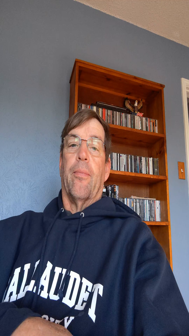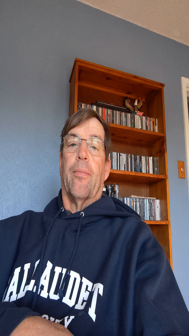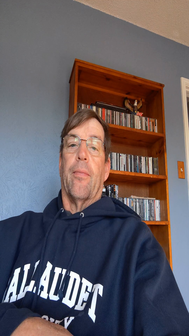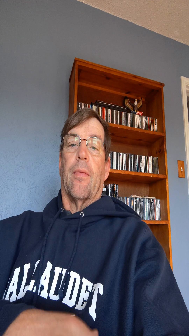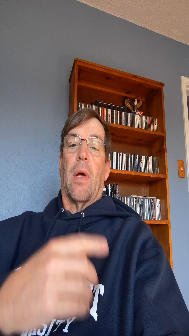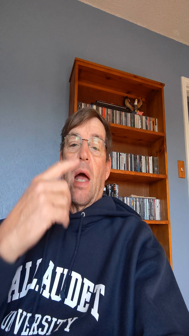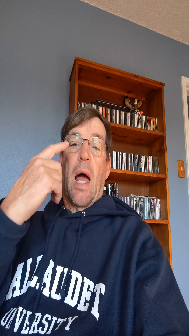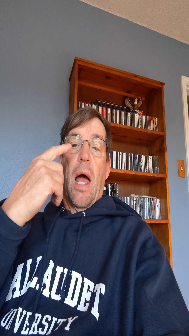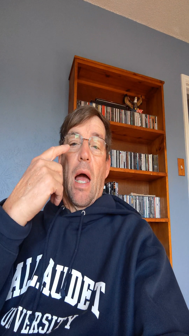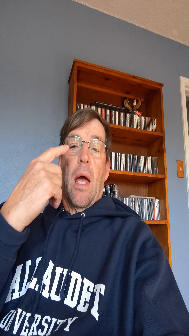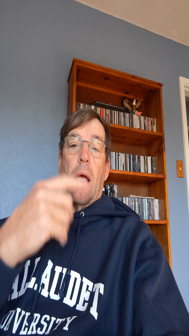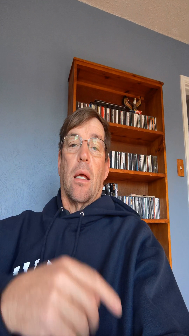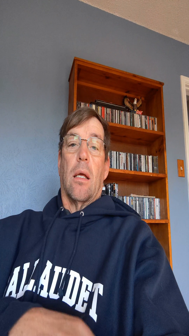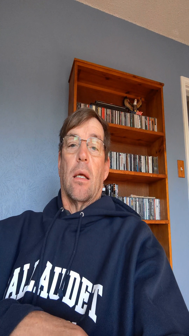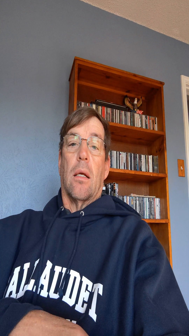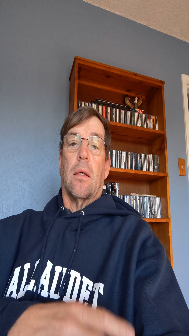eye